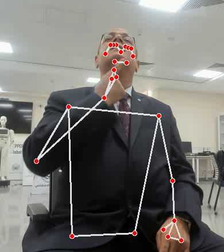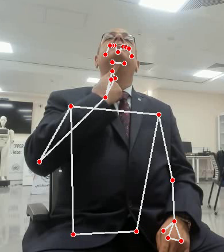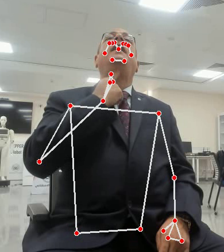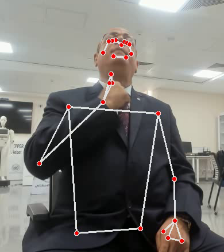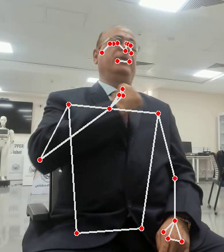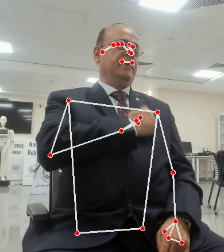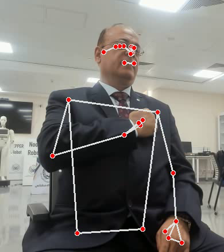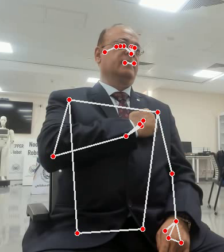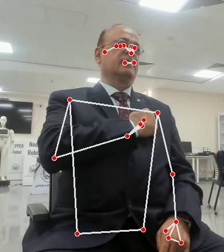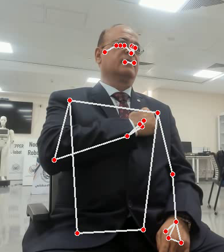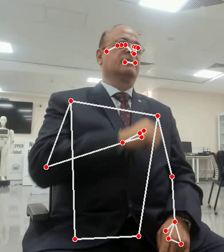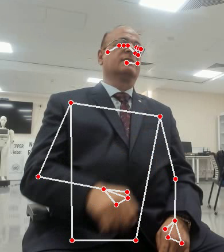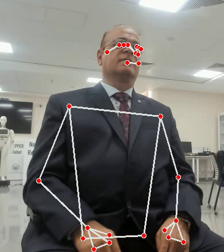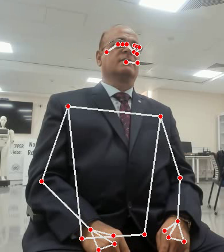bhab